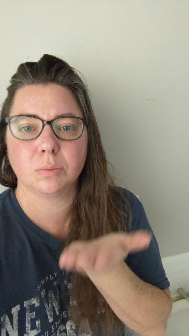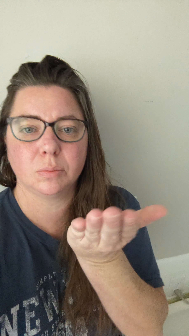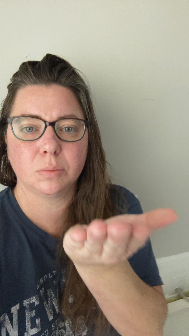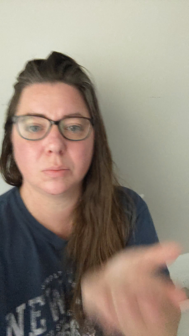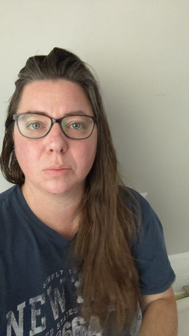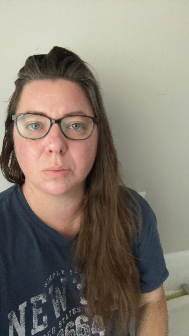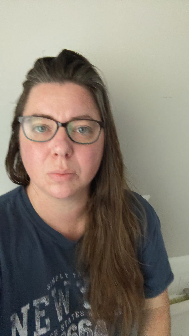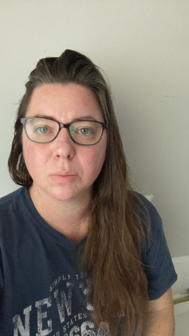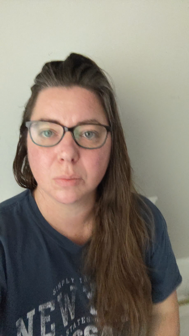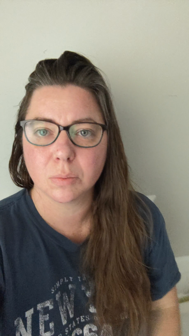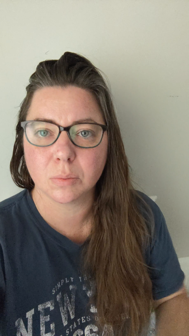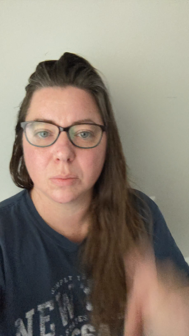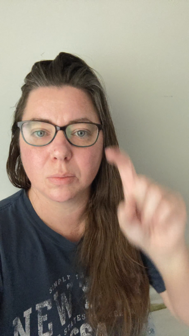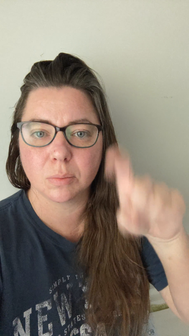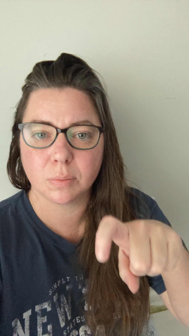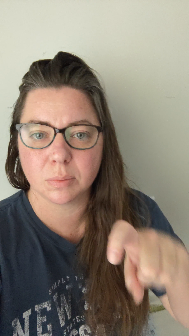must